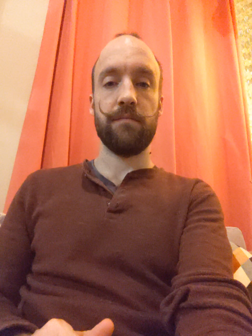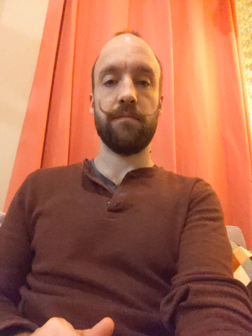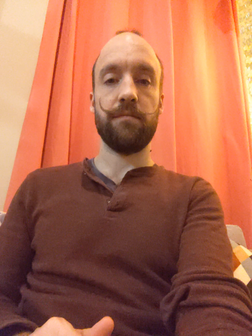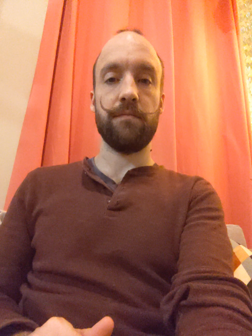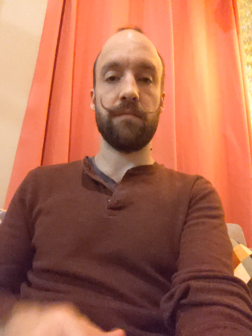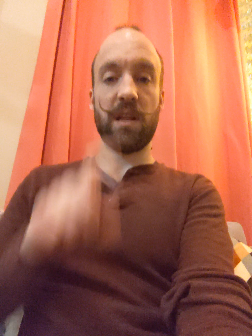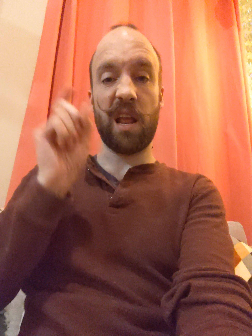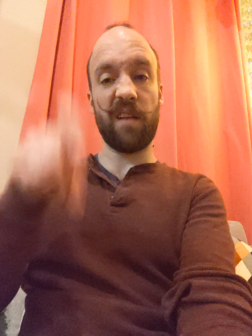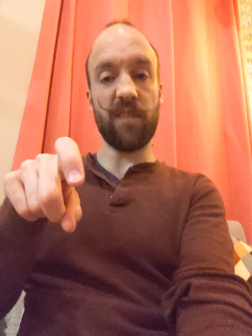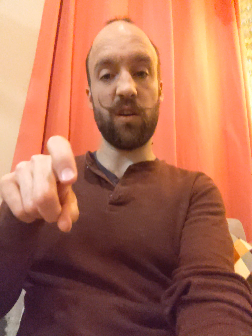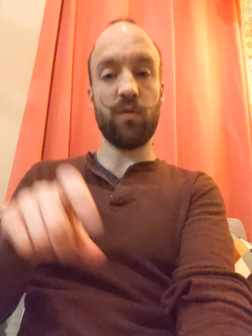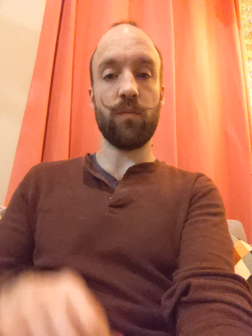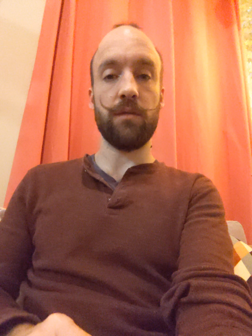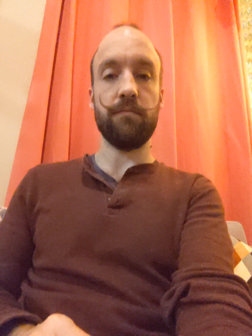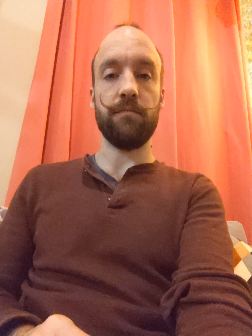have to